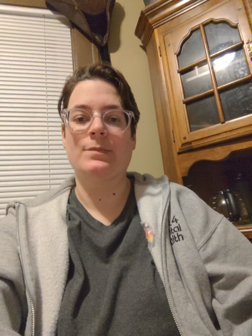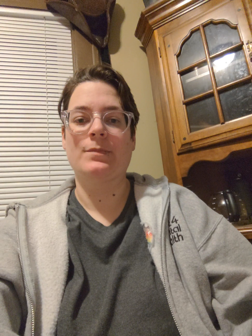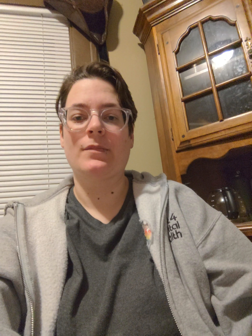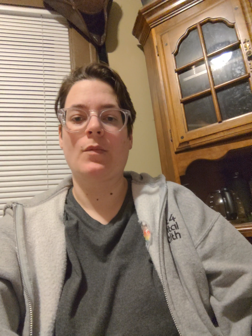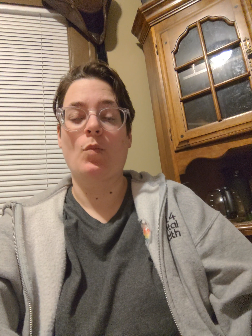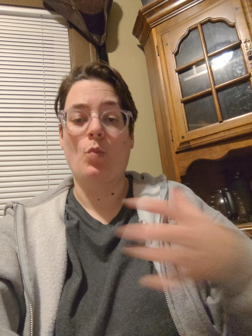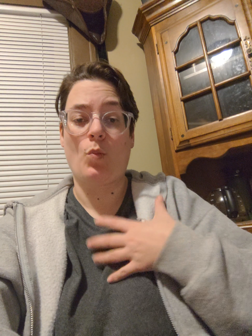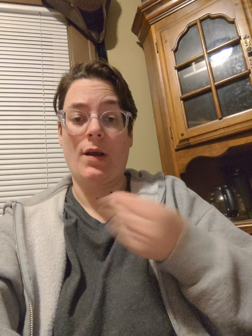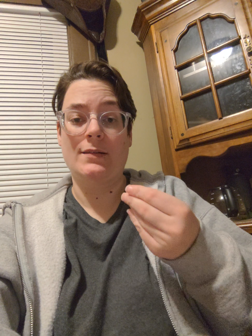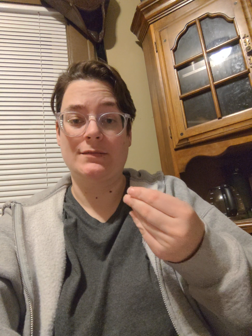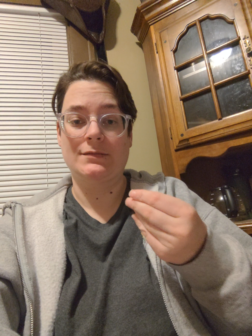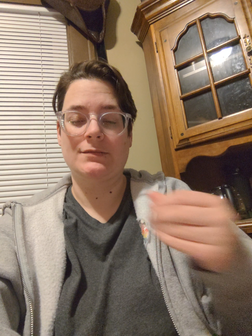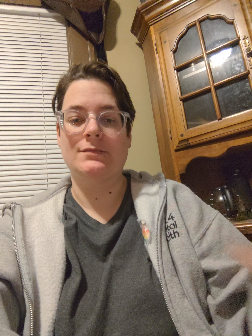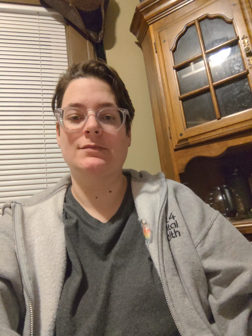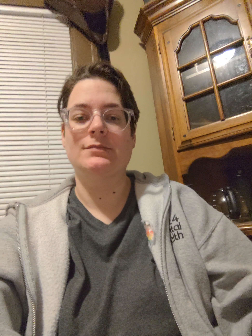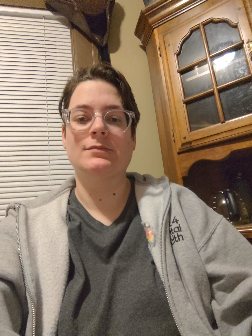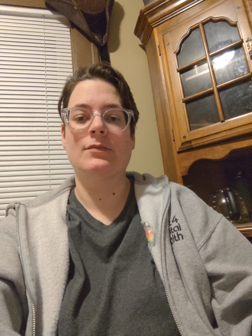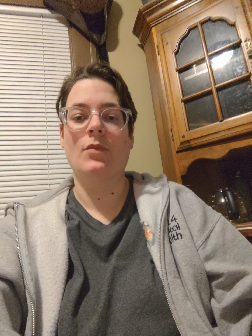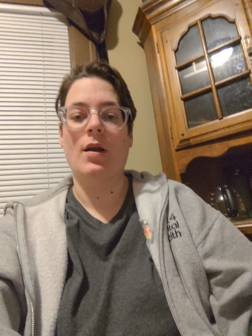white